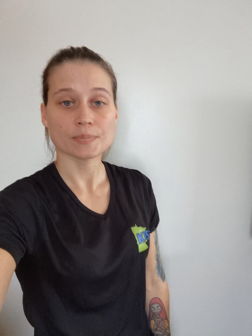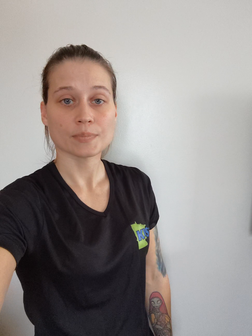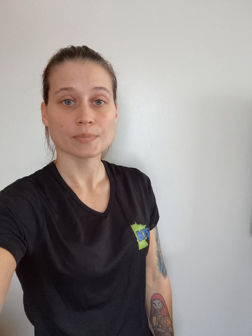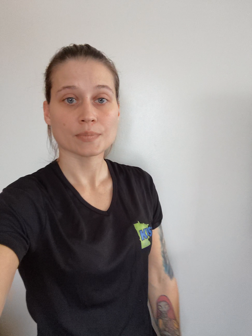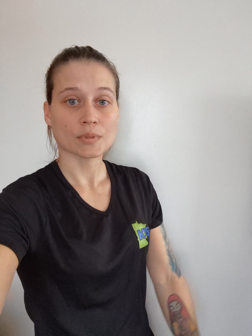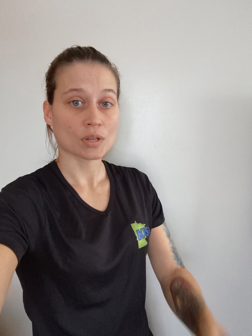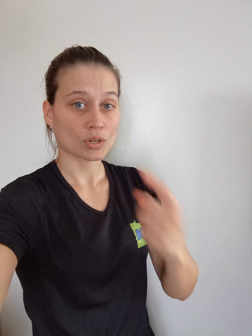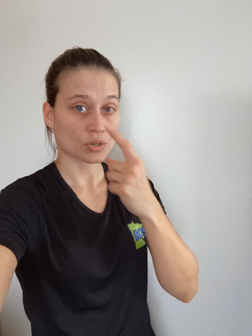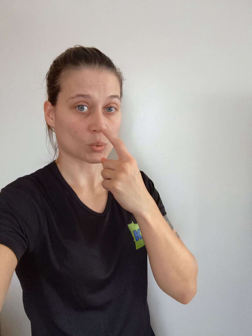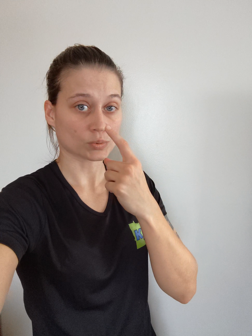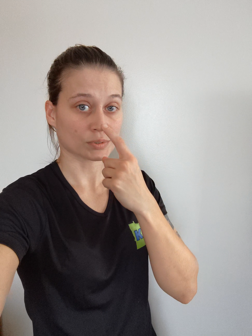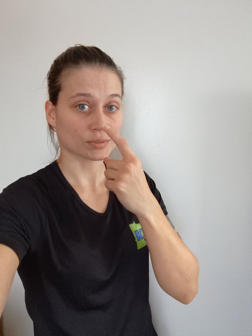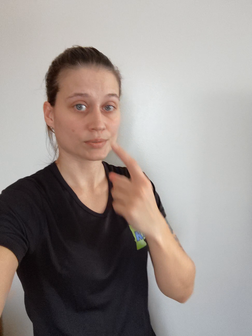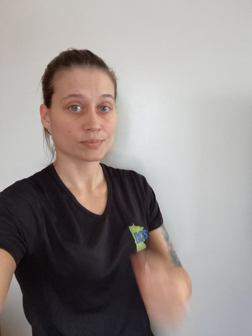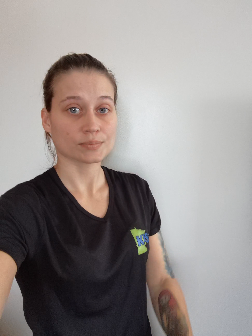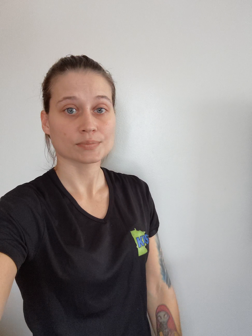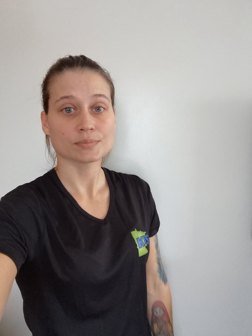nose